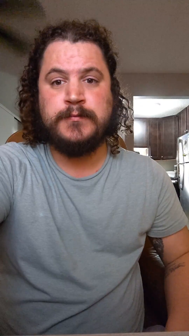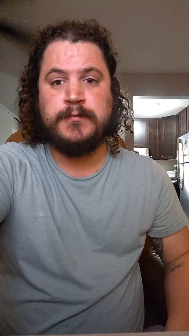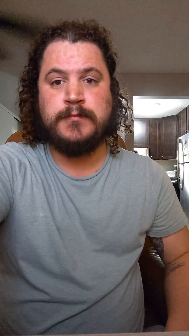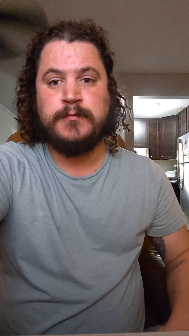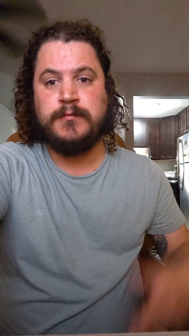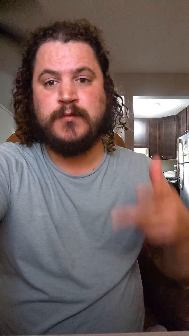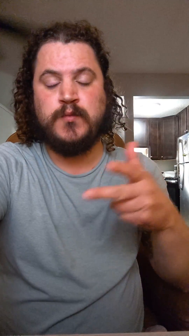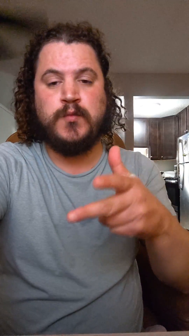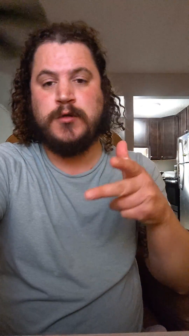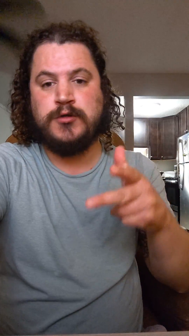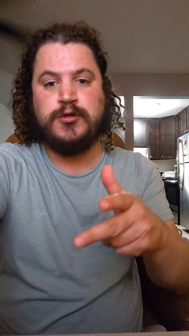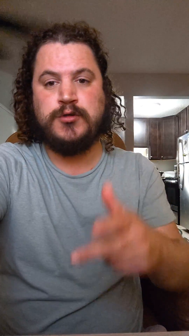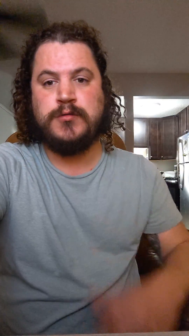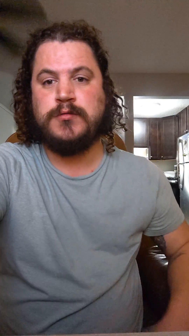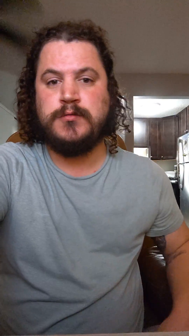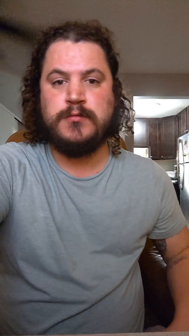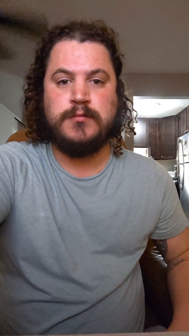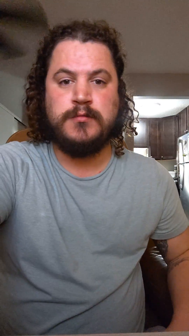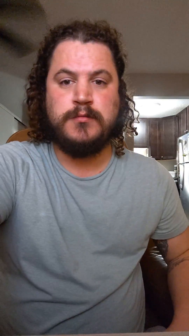garage